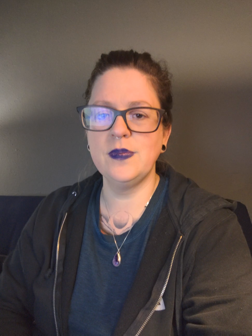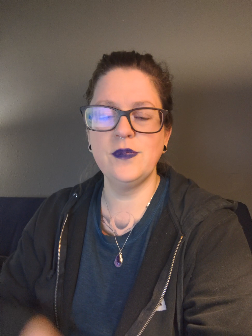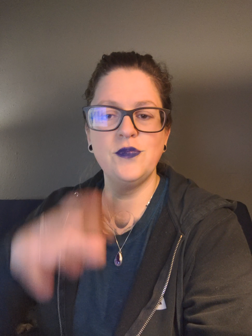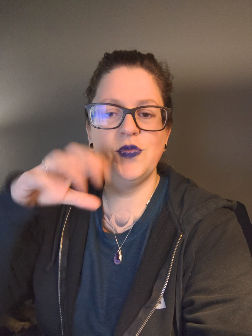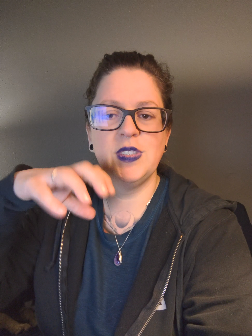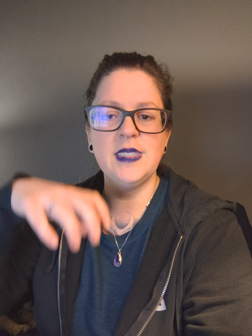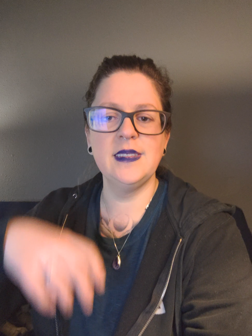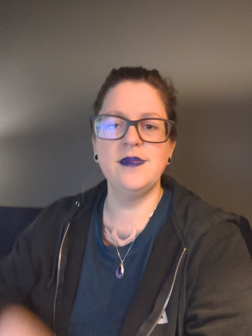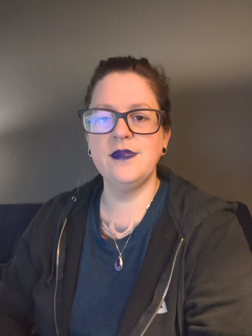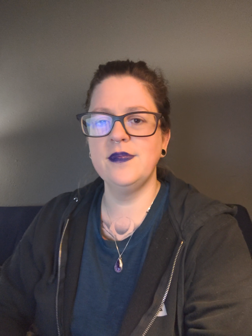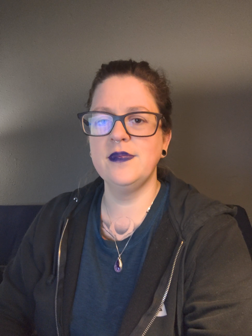rain